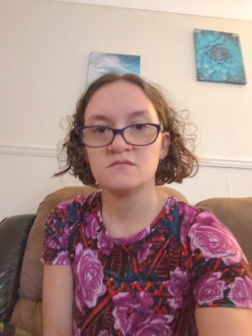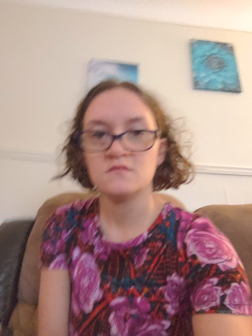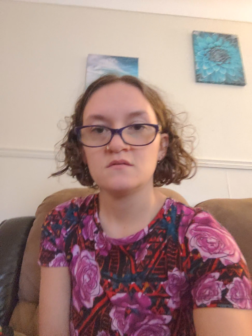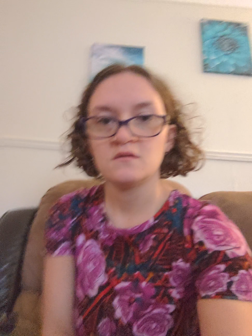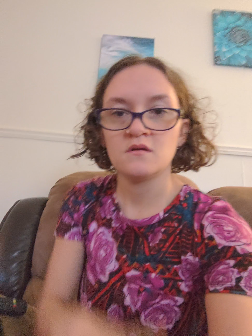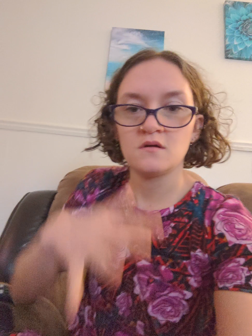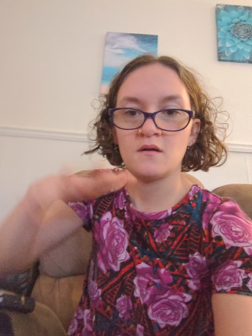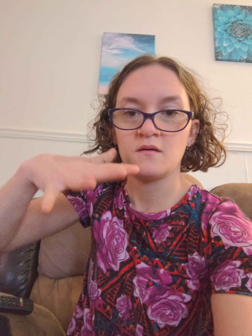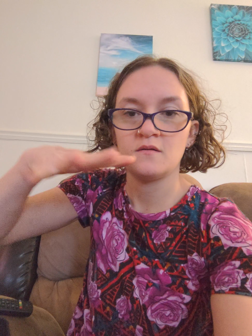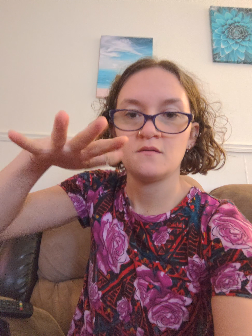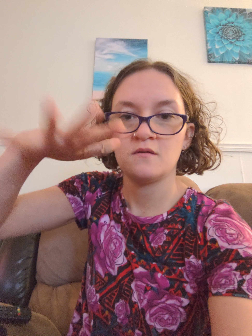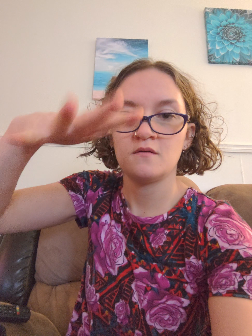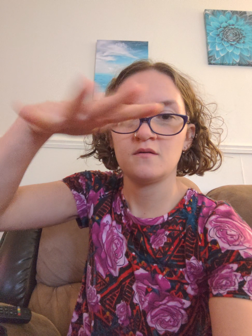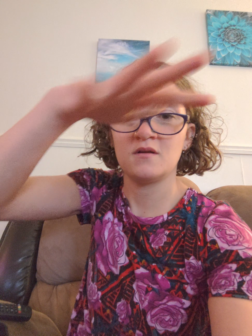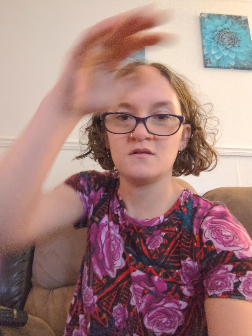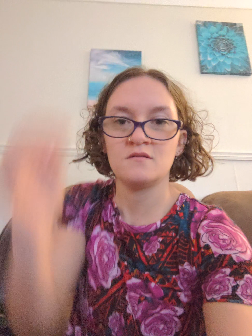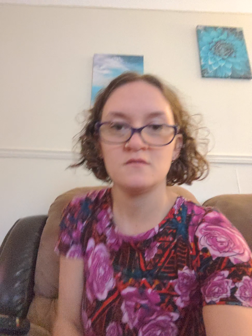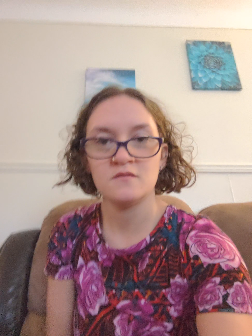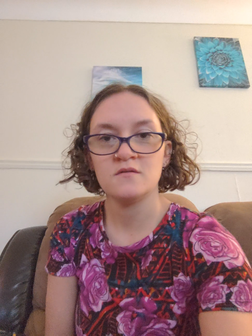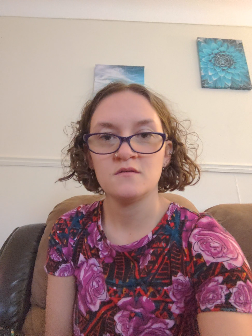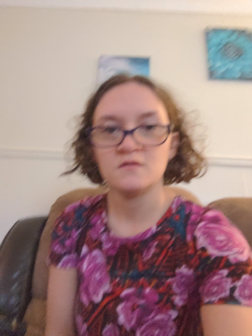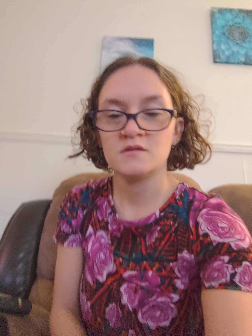helicopter